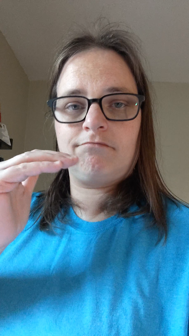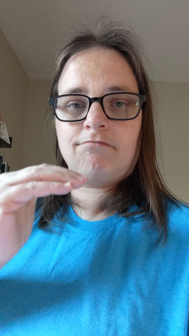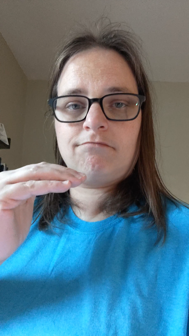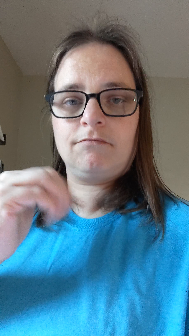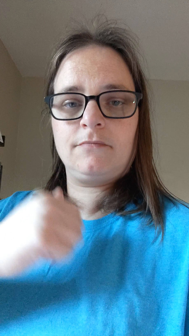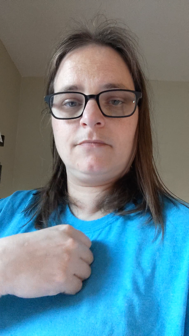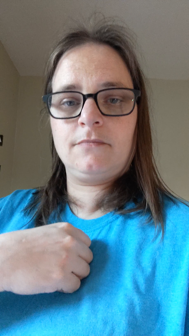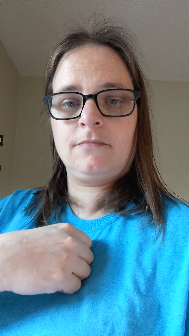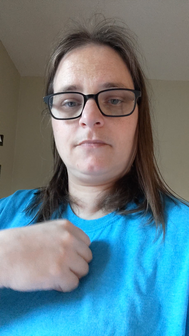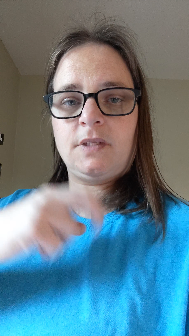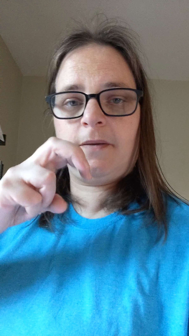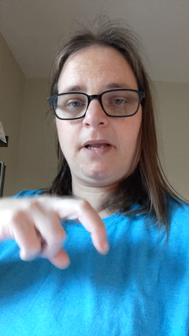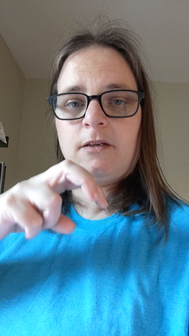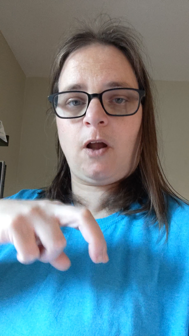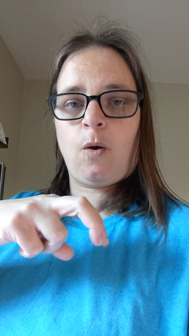potato